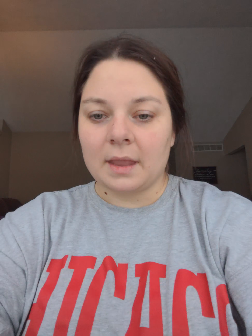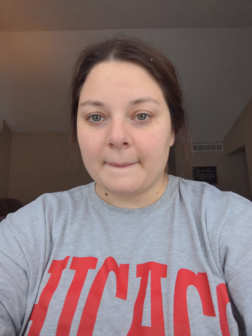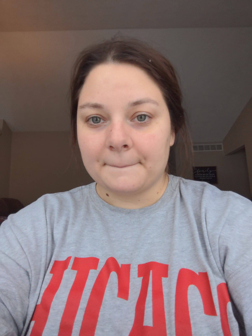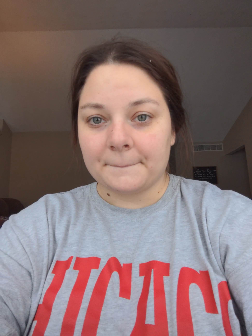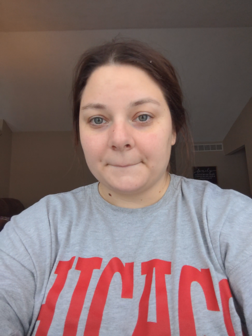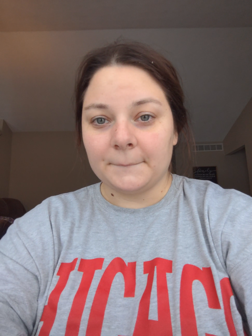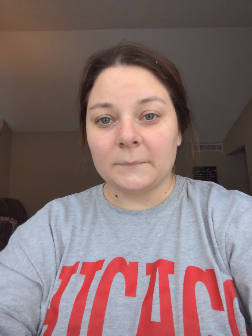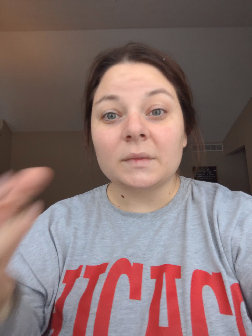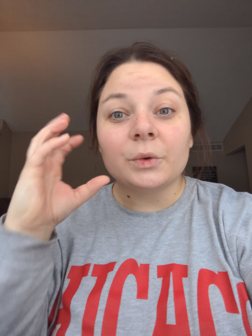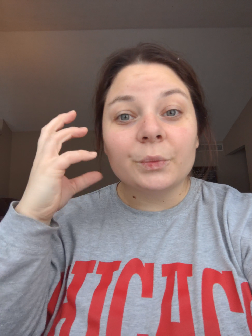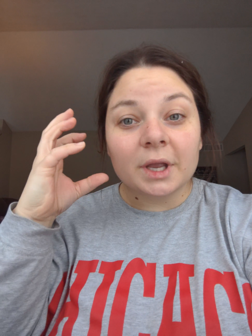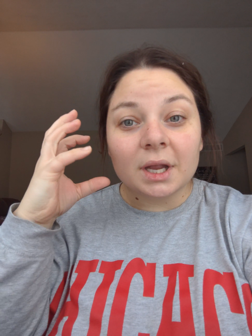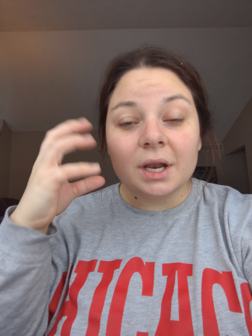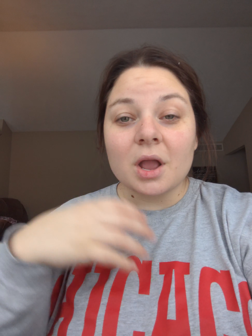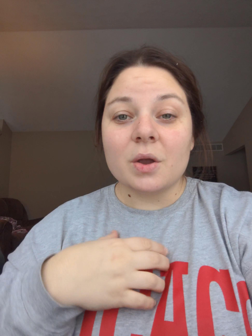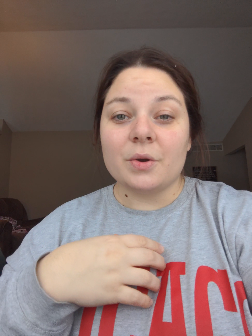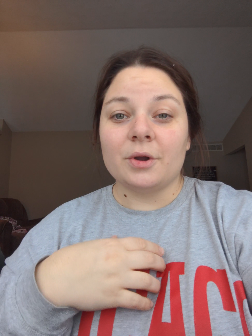radio